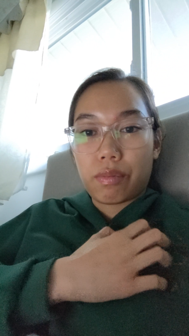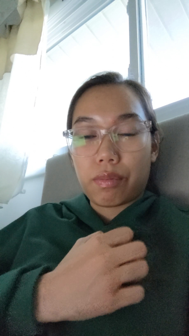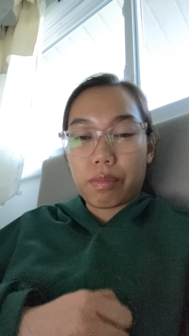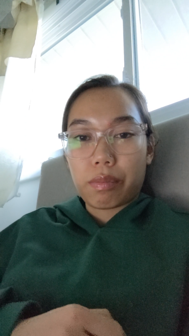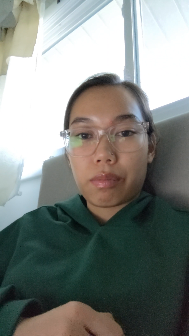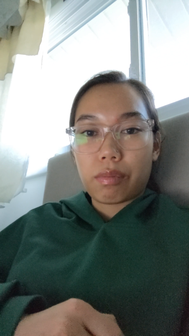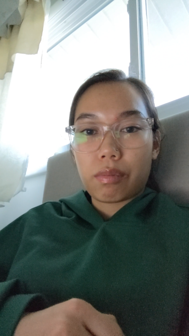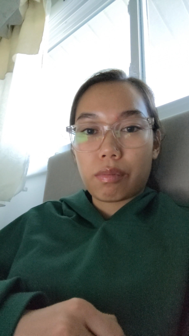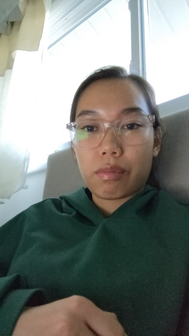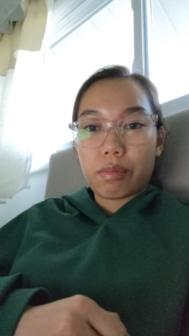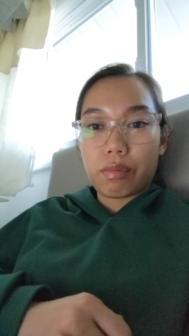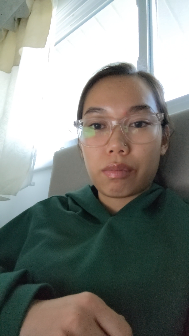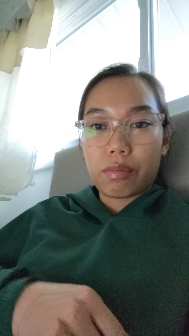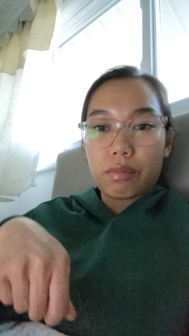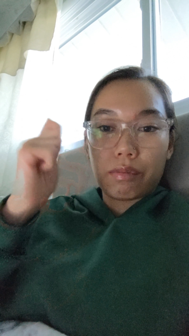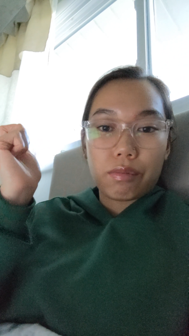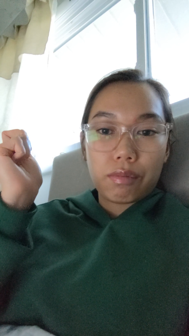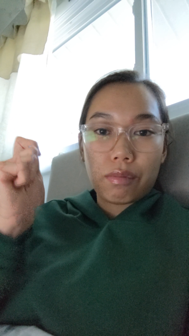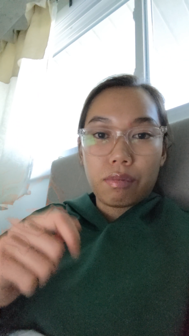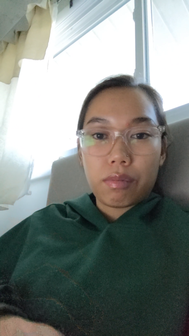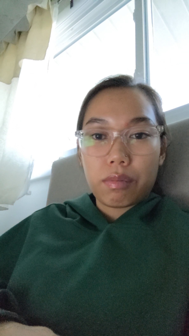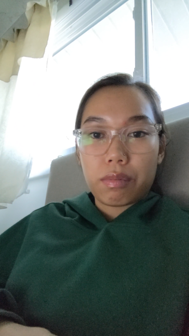rip